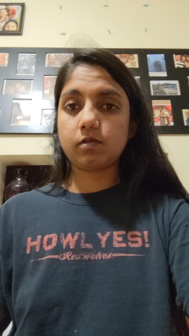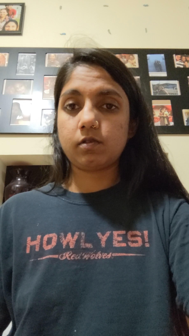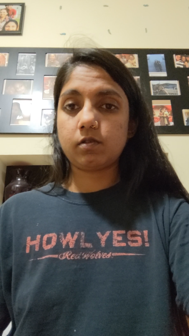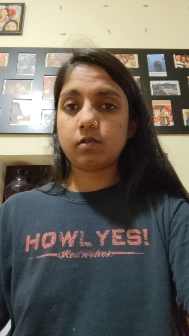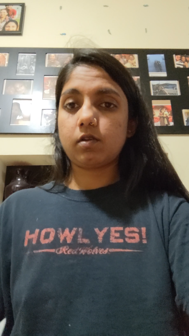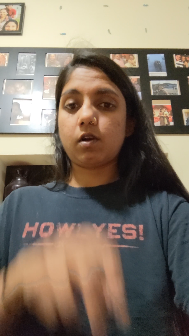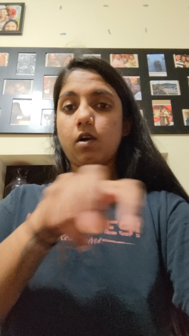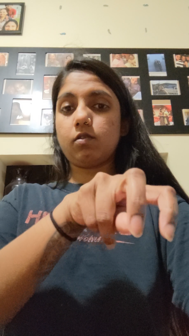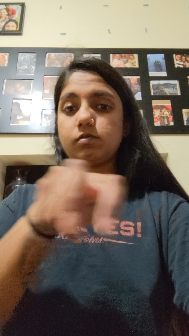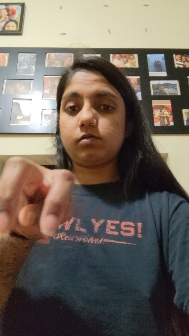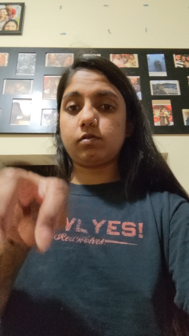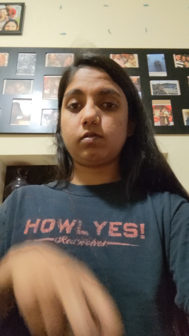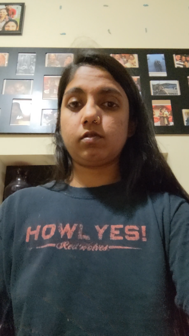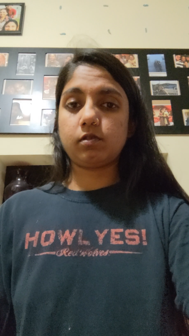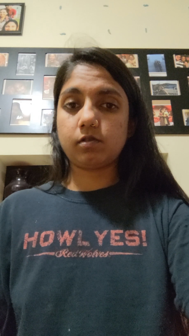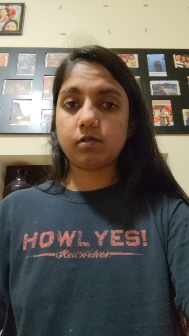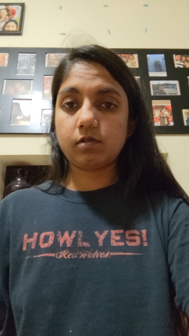couch